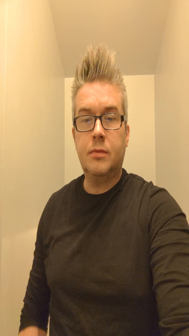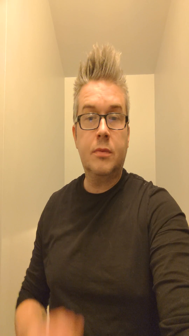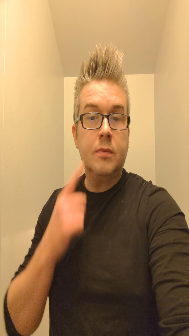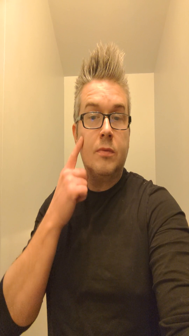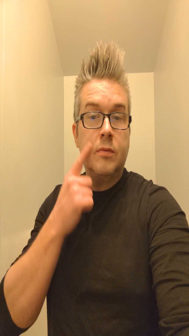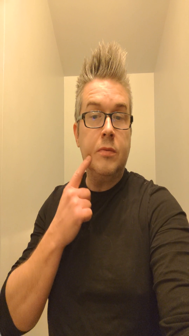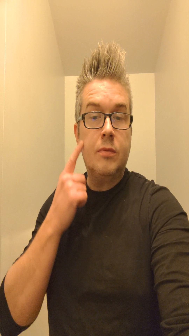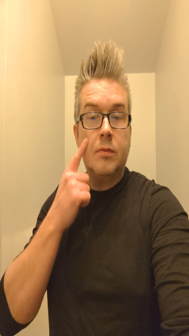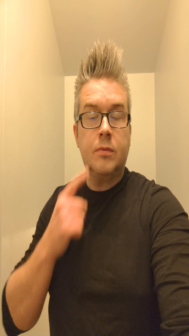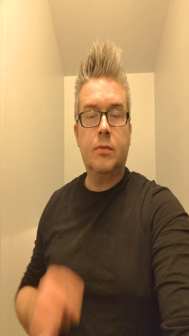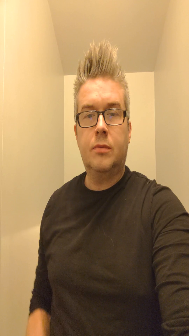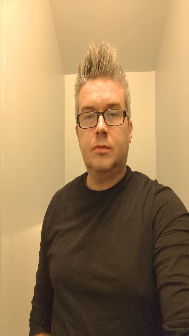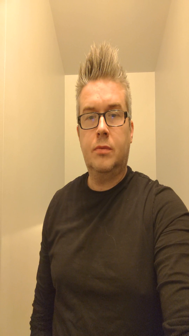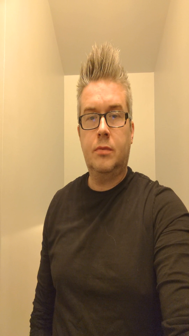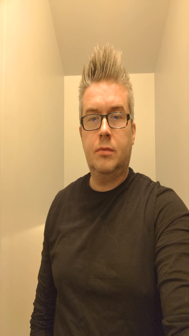cheek